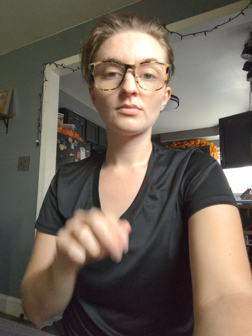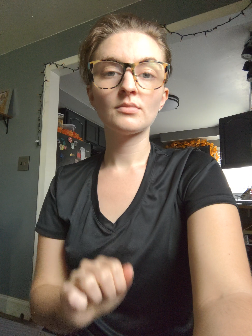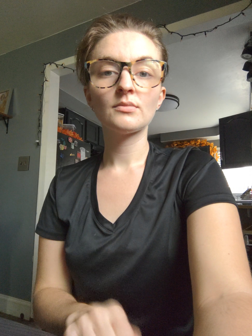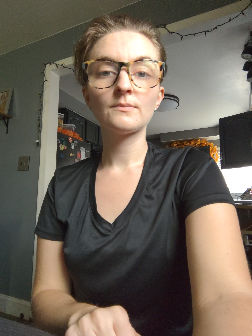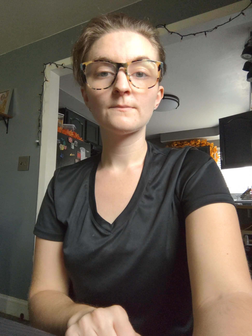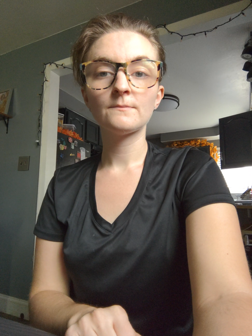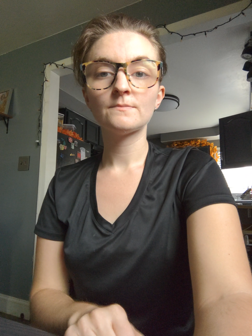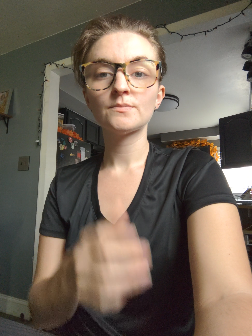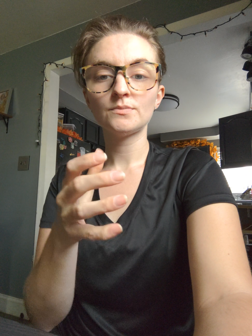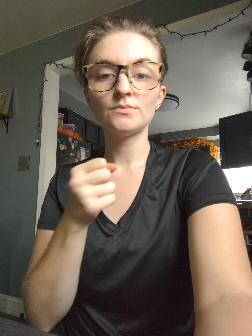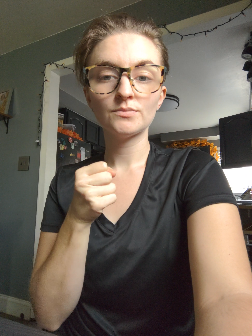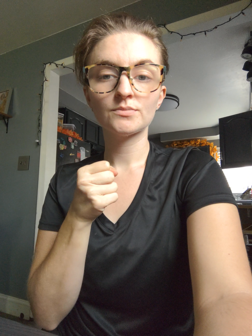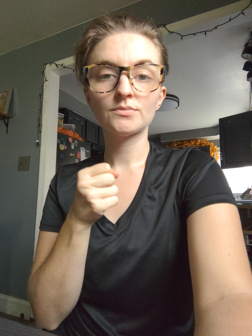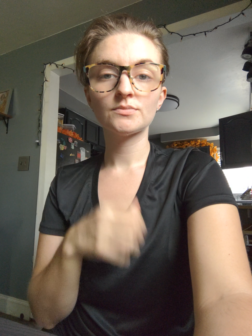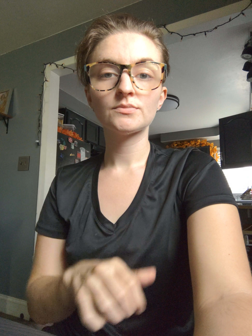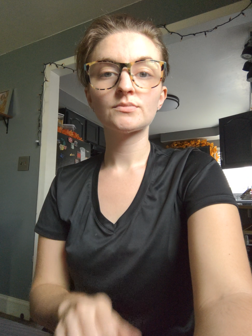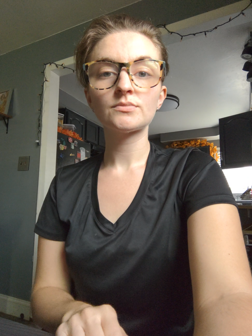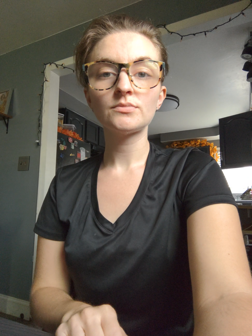get